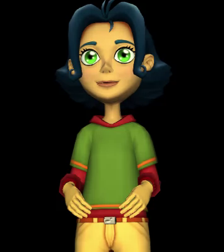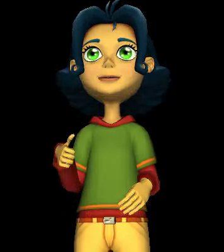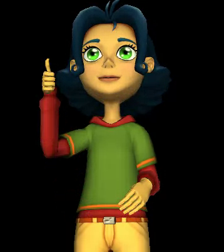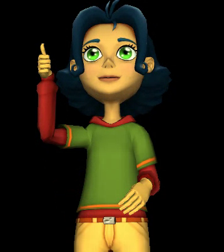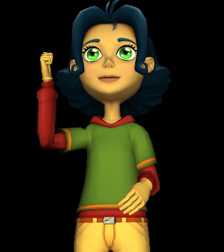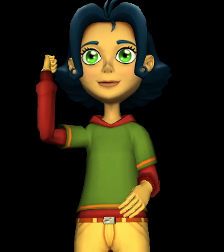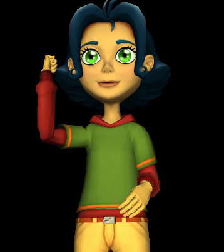أمس